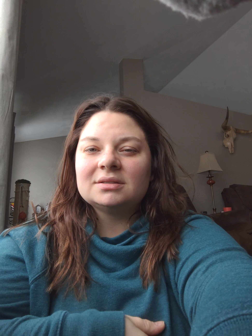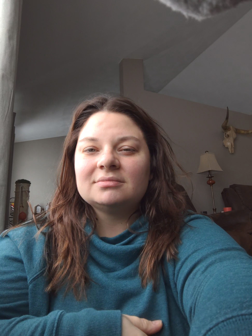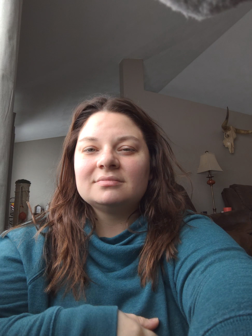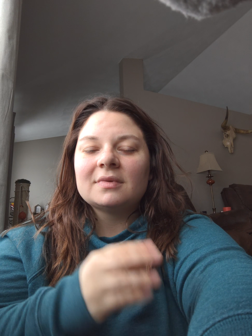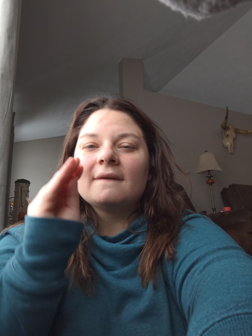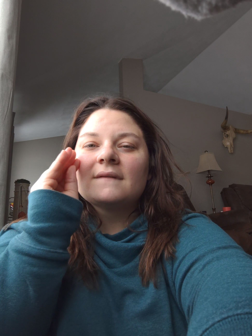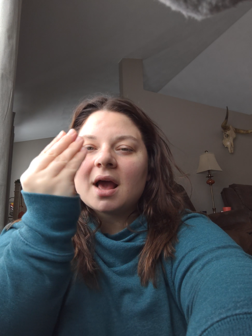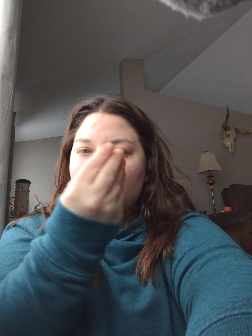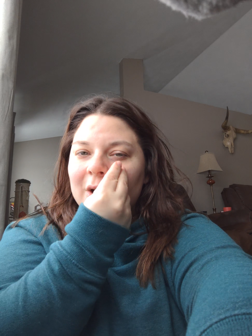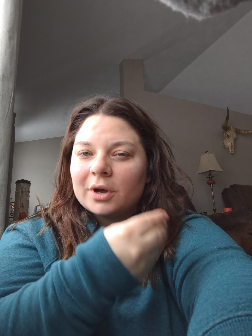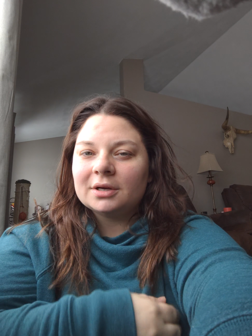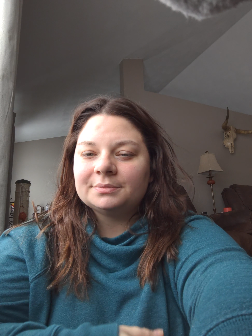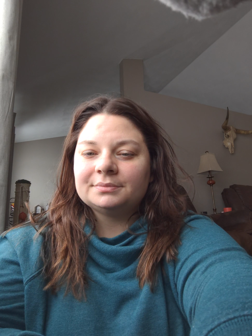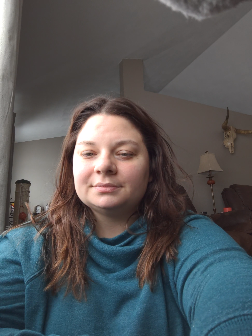flower